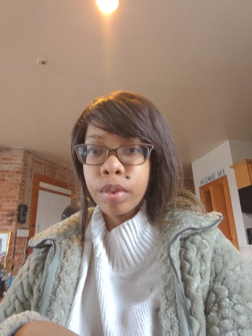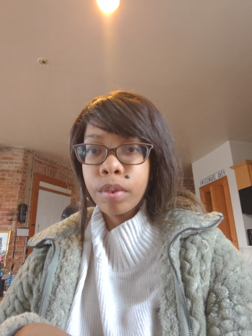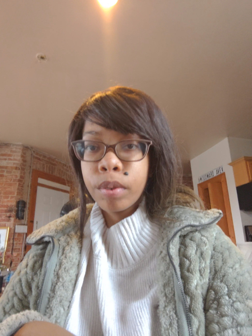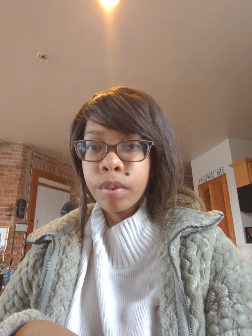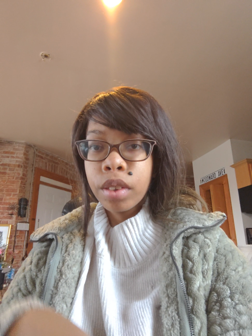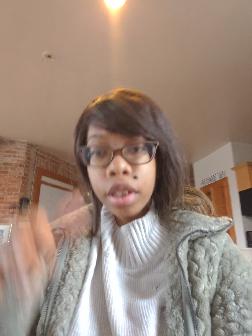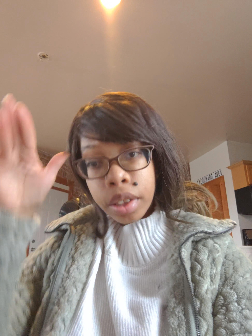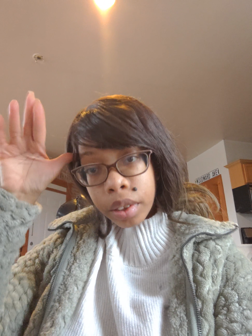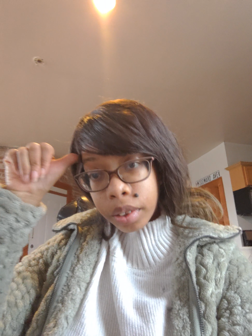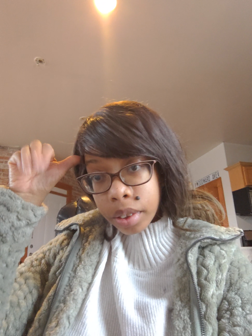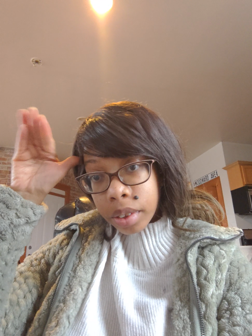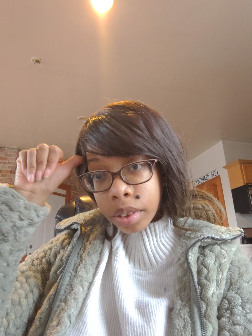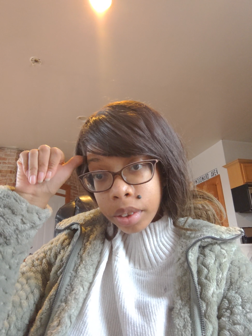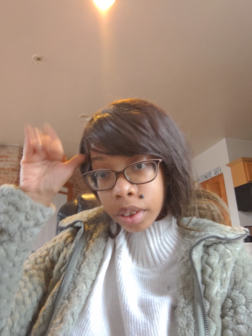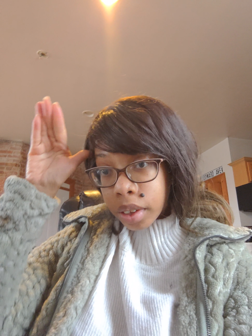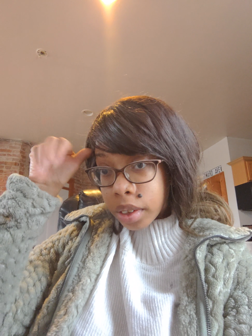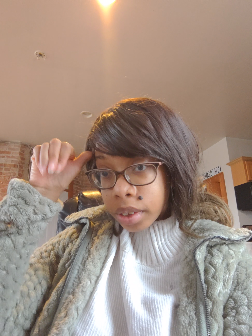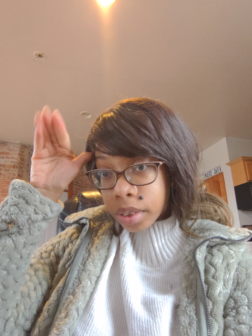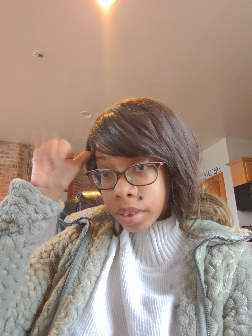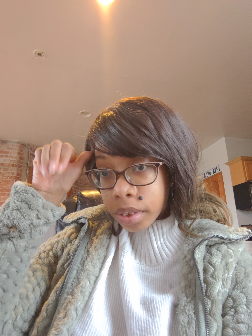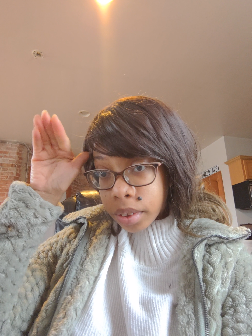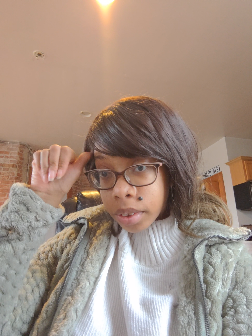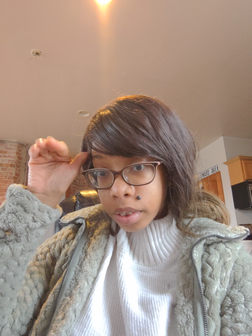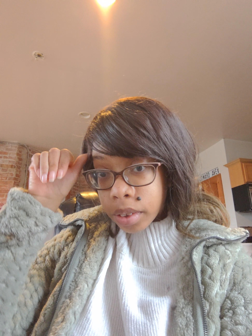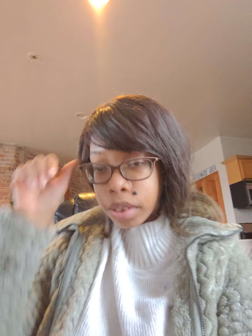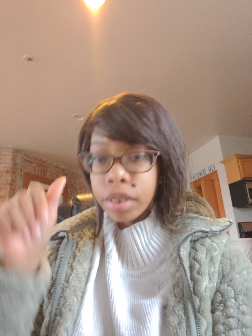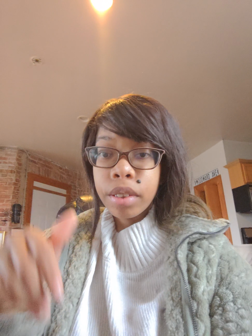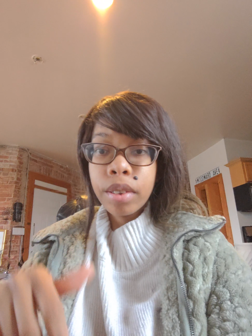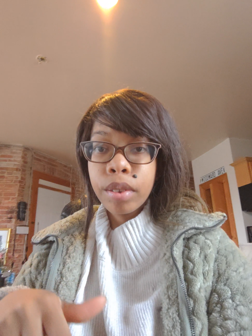donkey